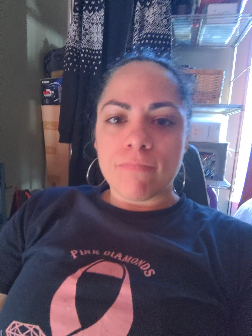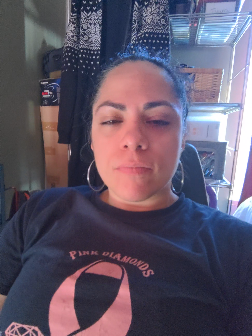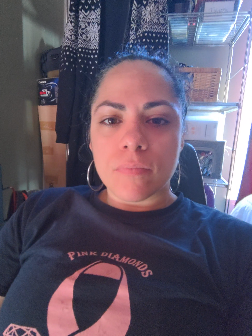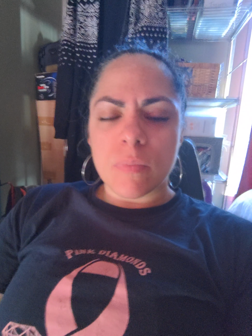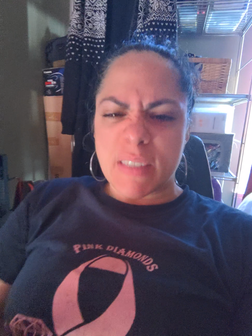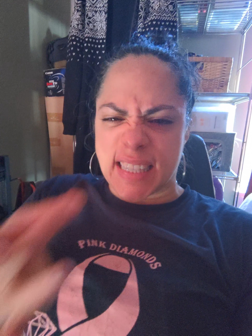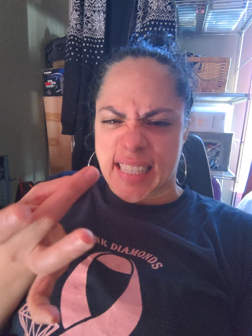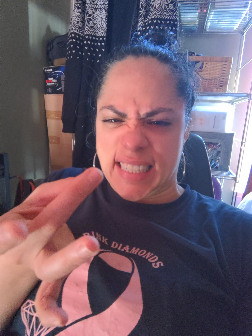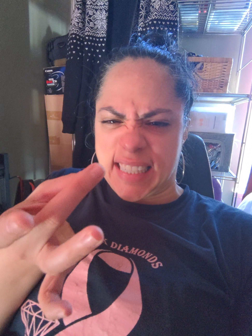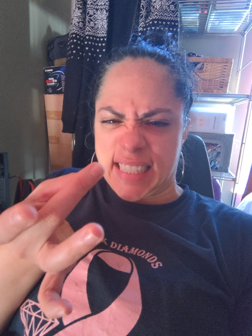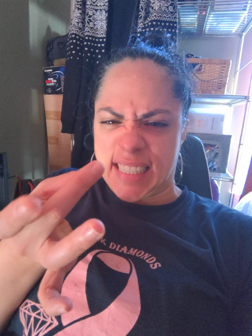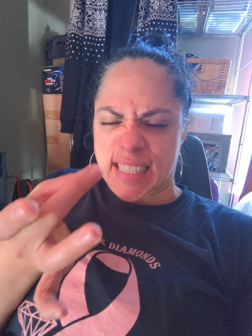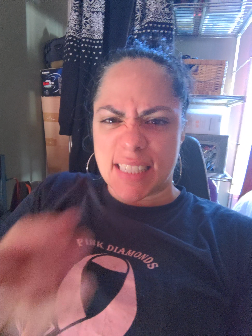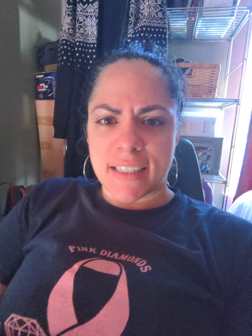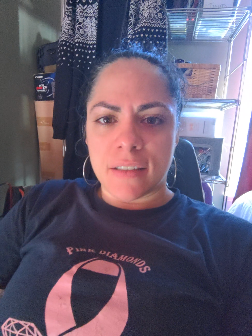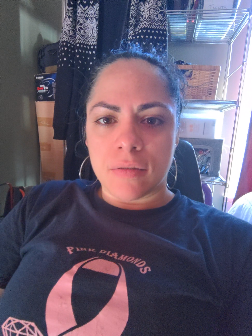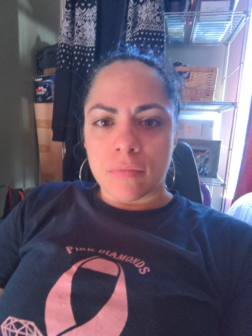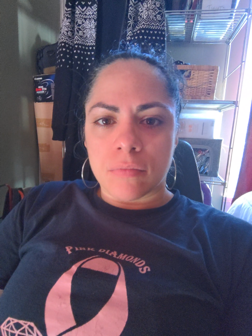sticky